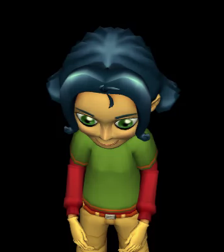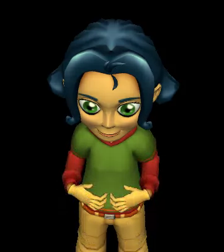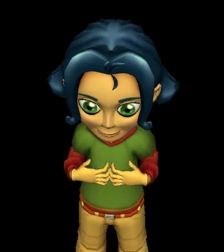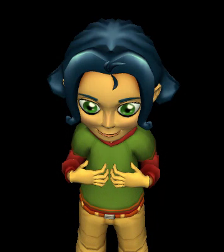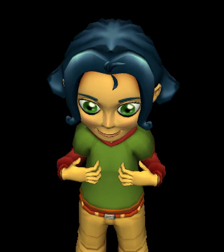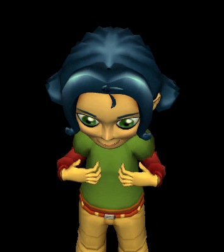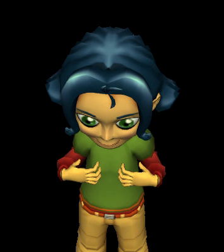عالم